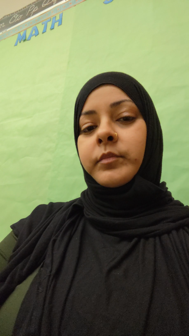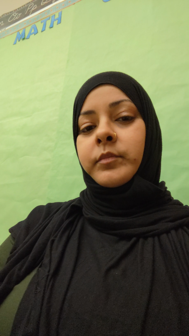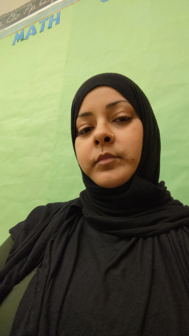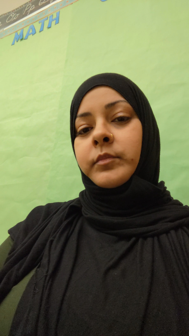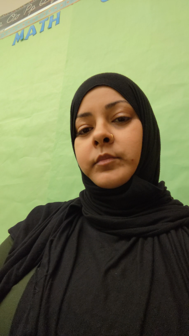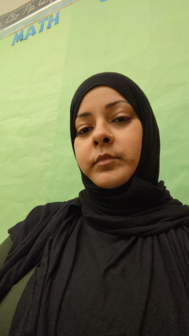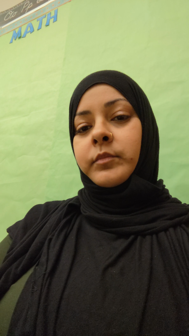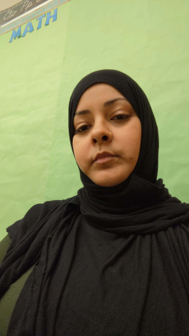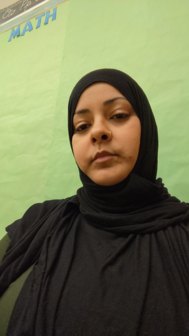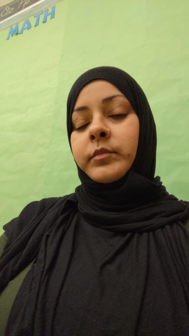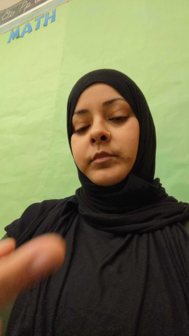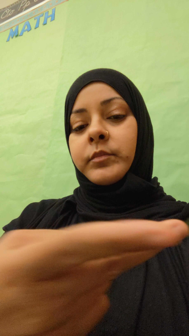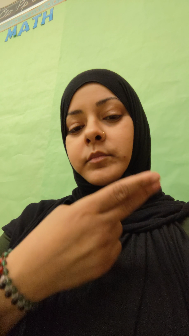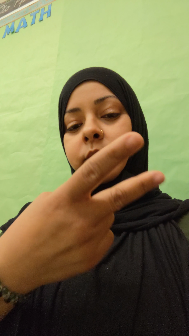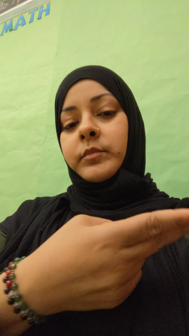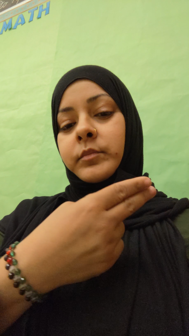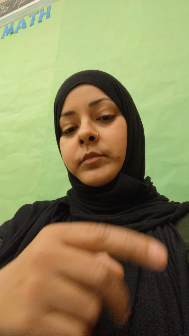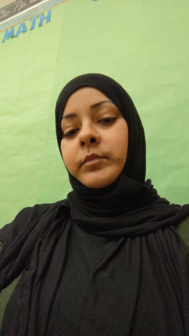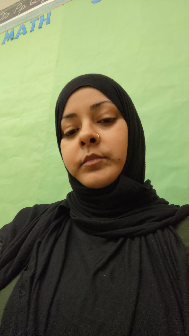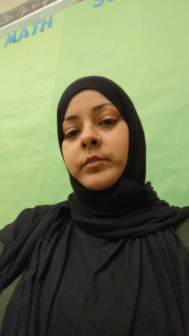sheep